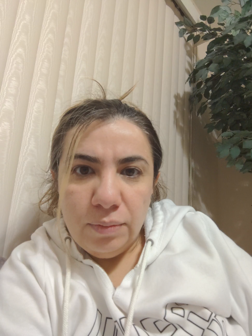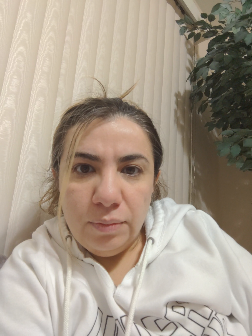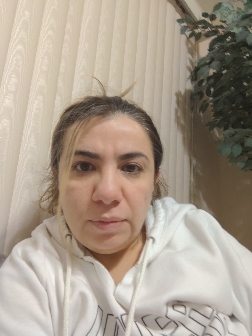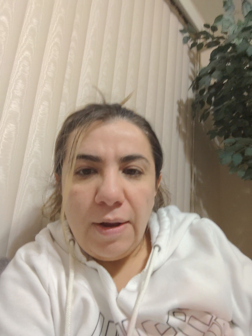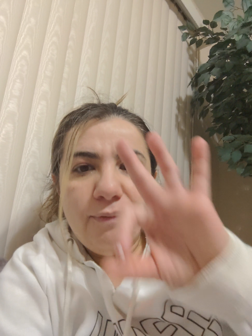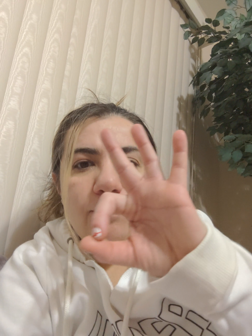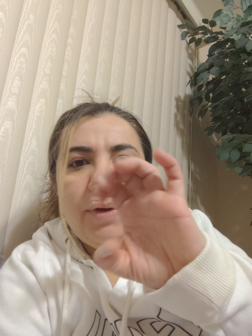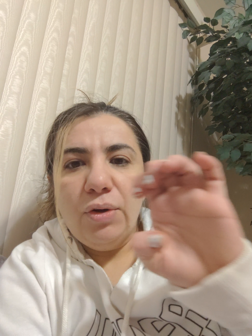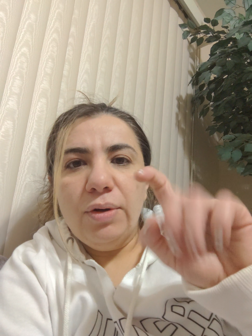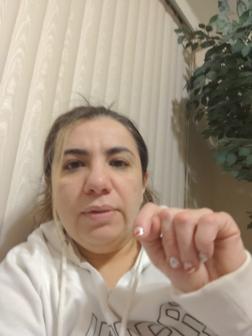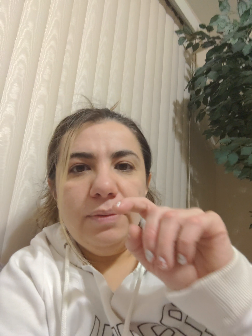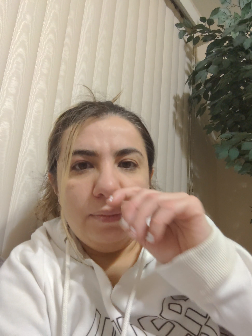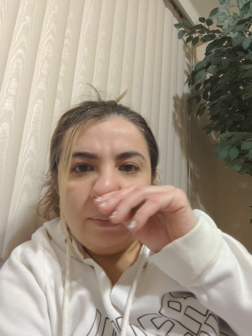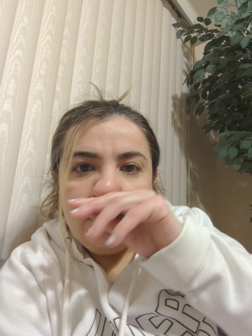feet